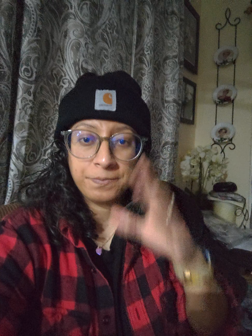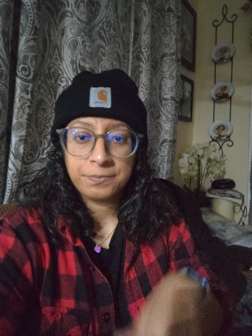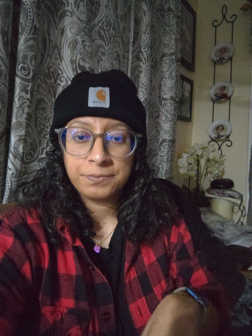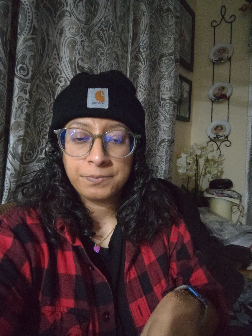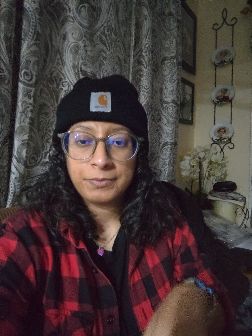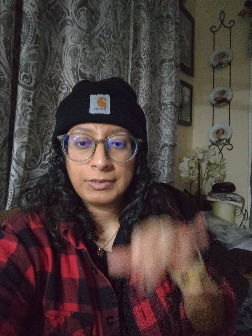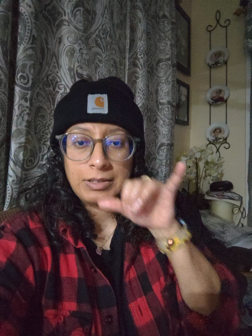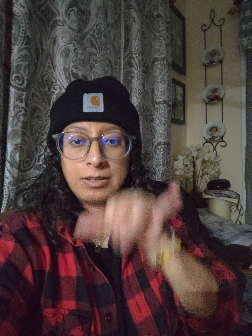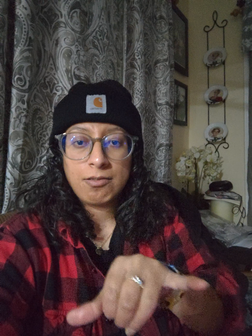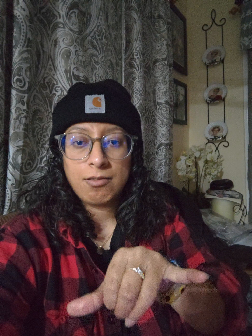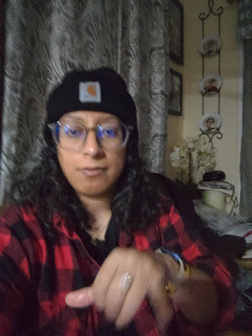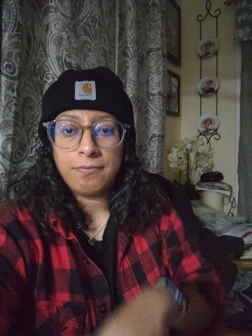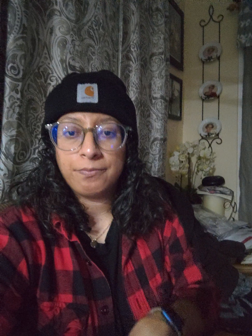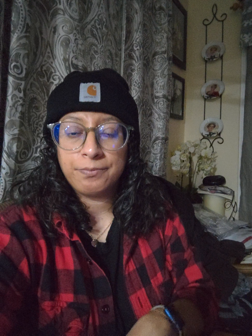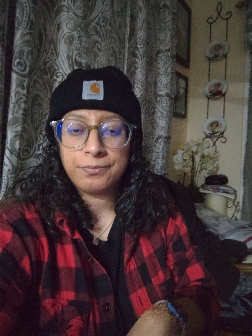stay